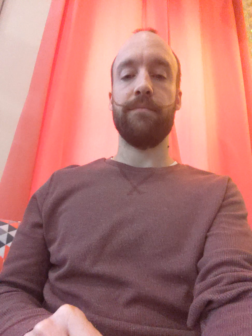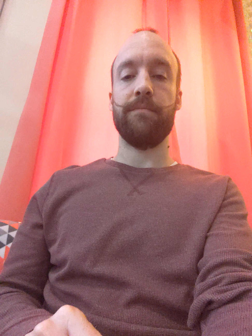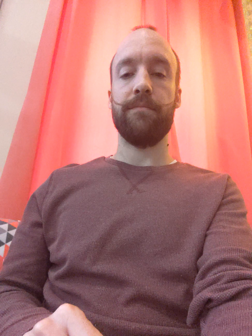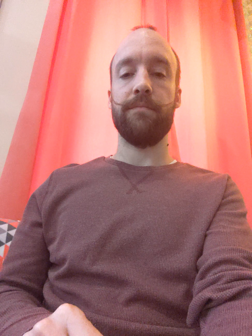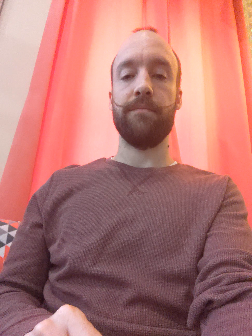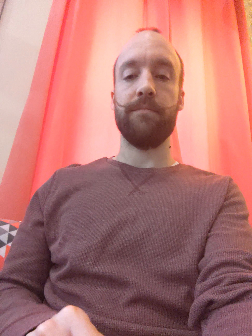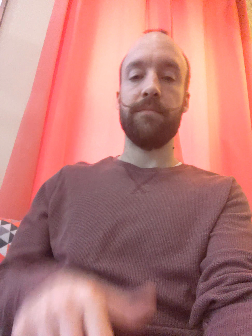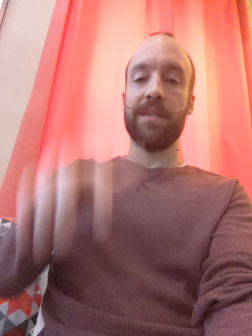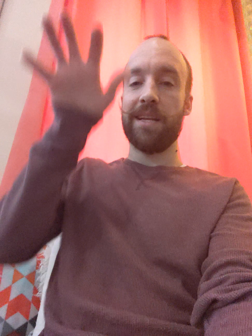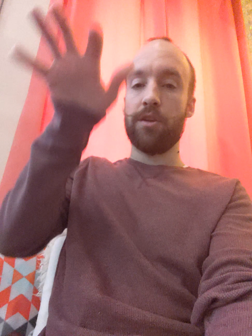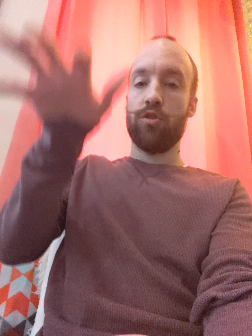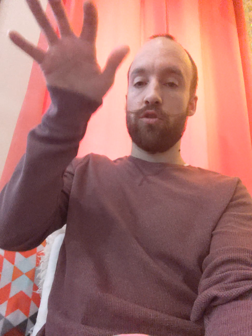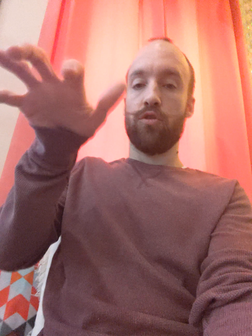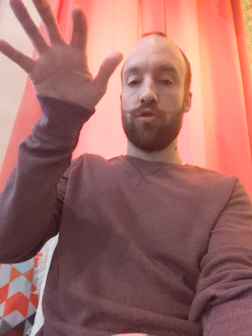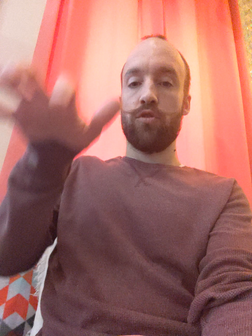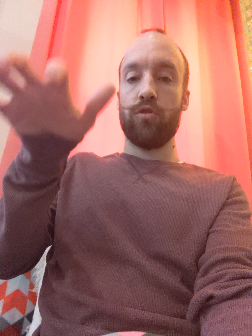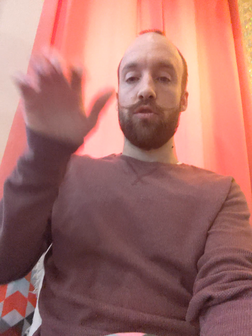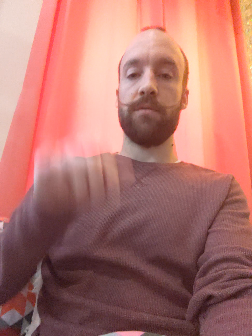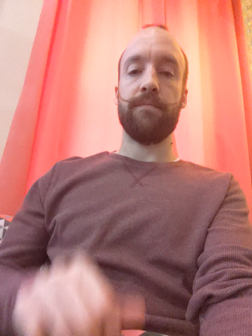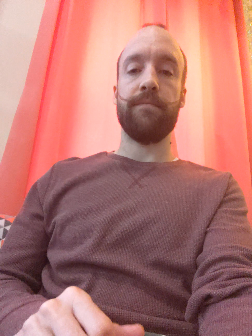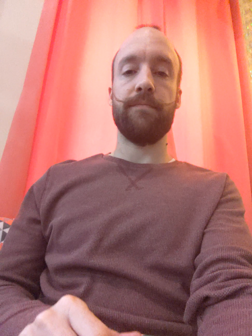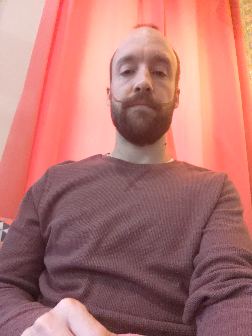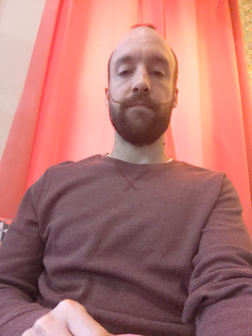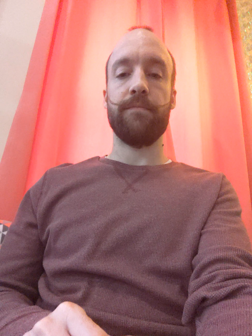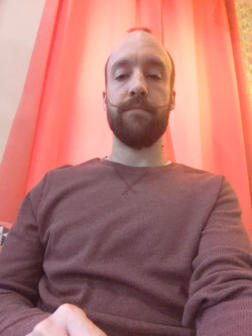alligator